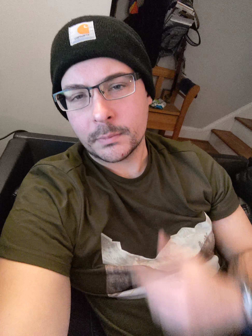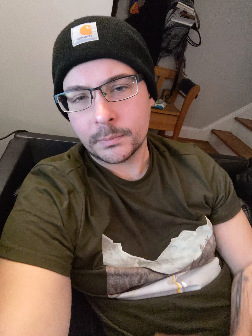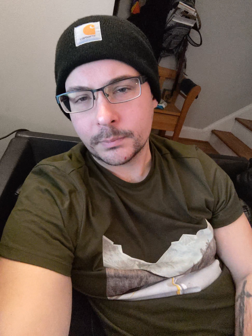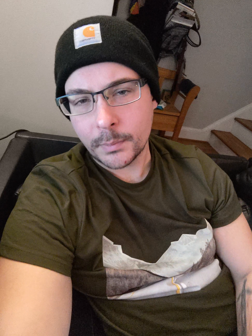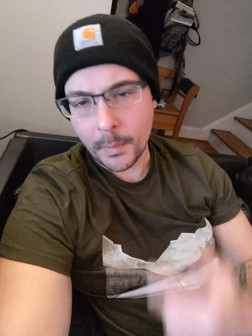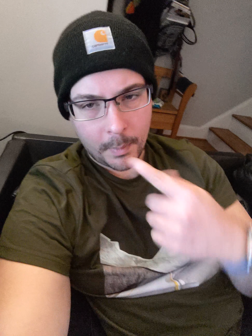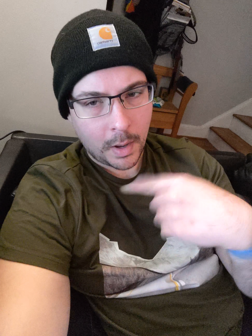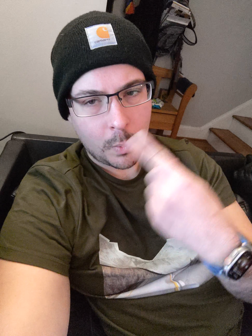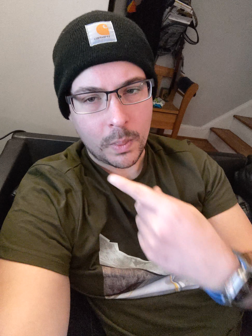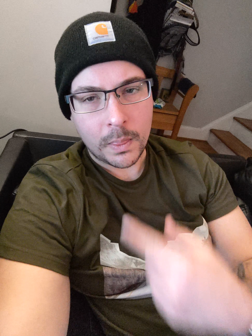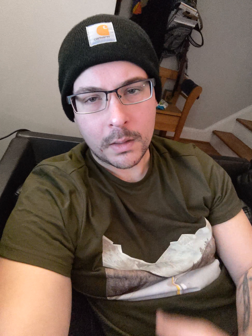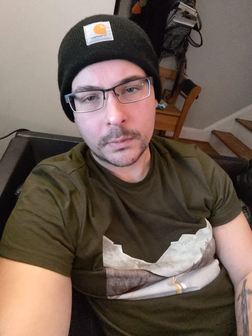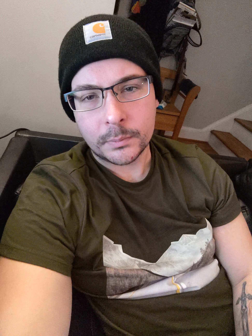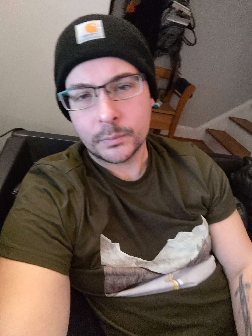mouth